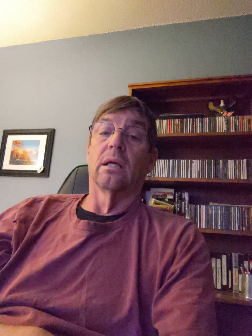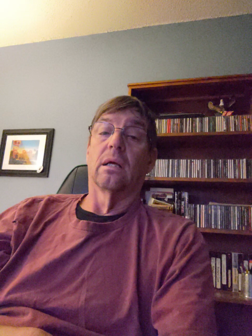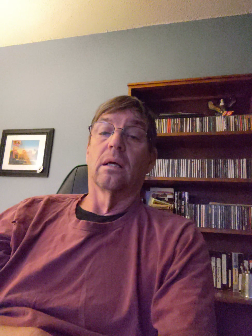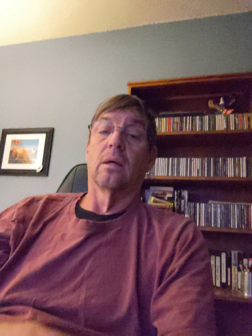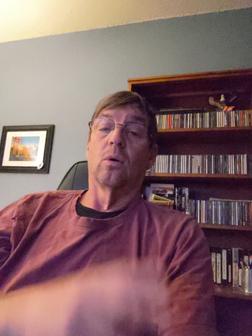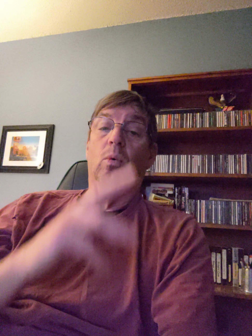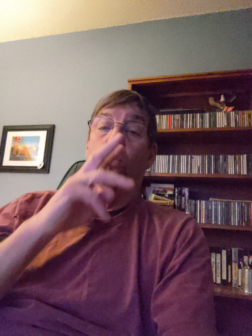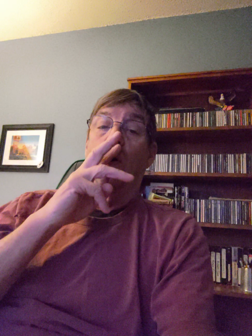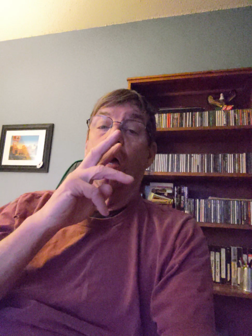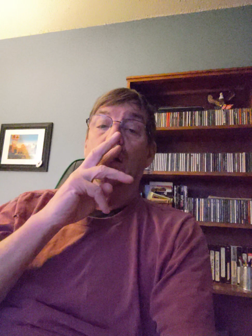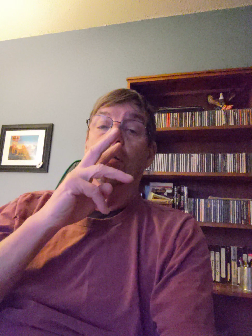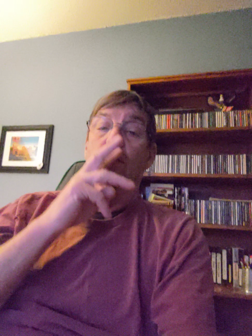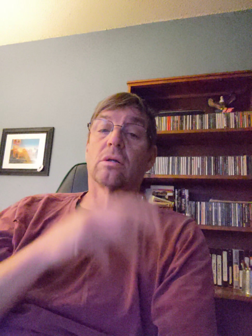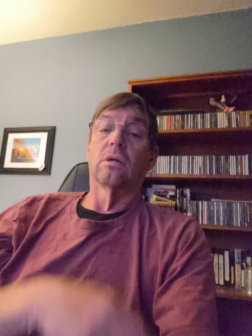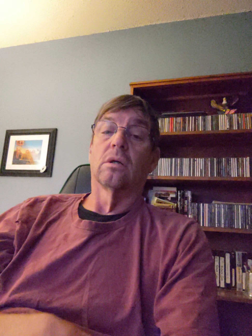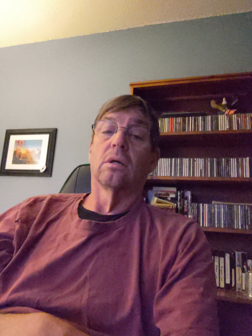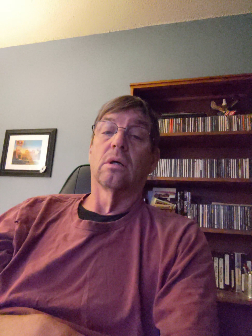water